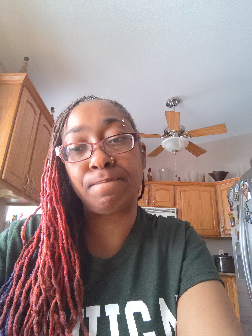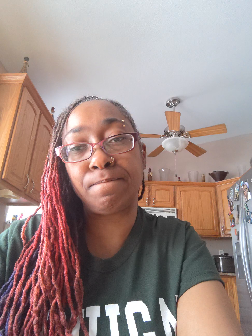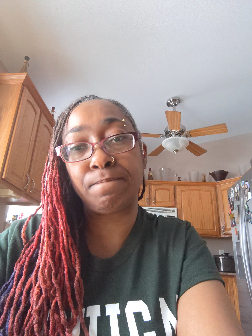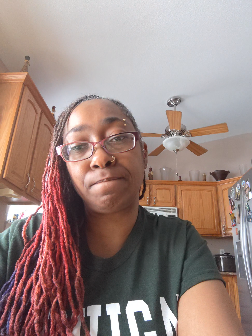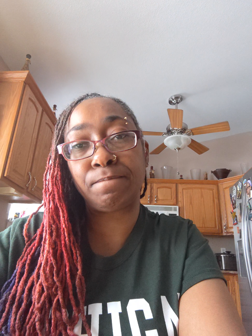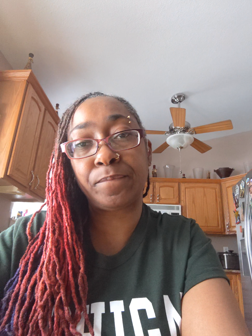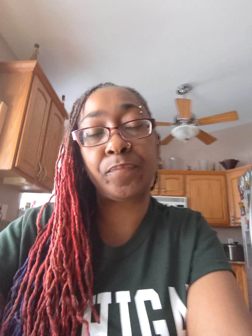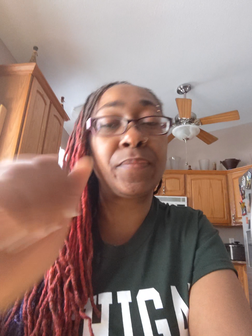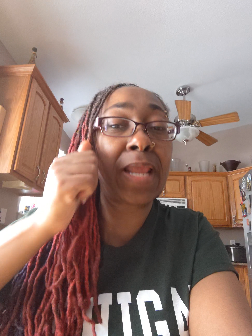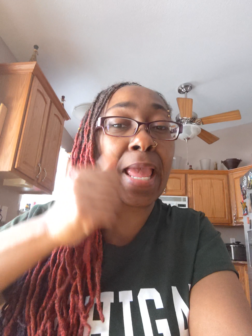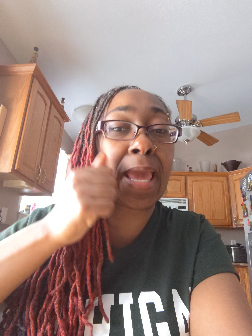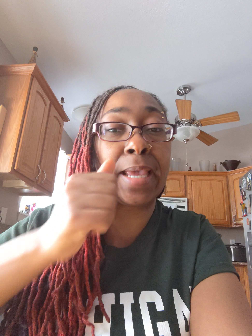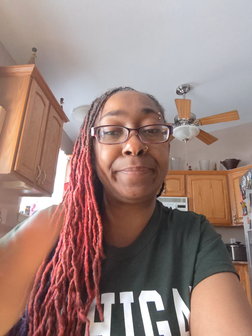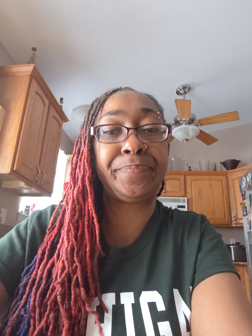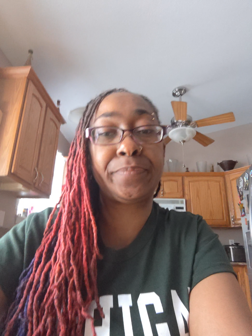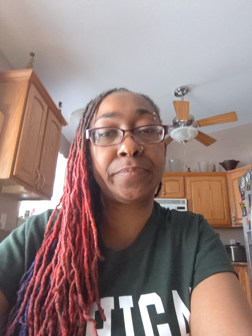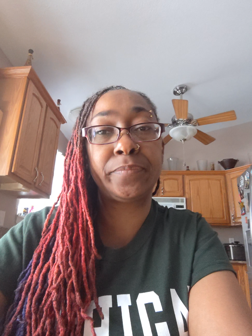aunt